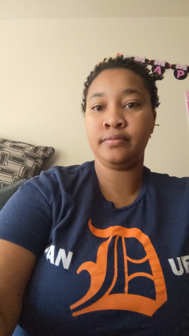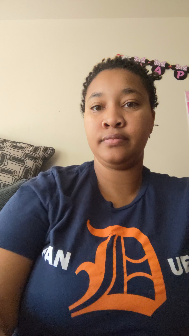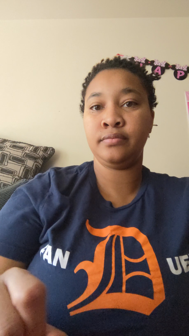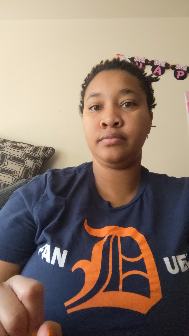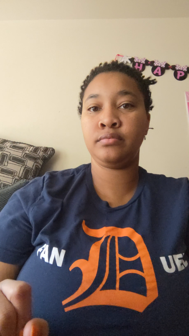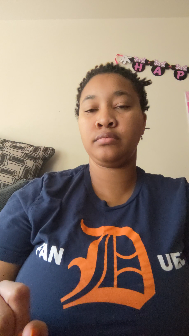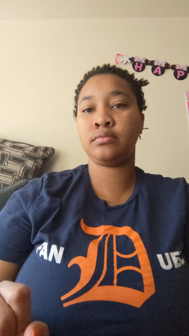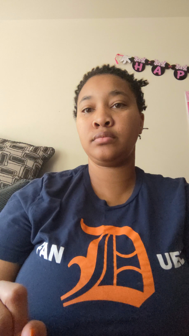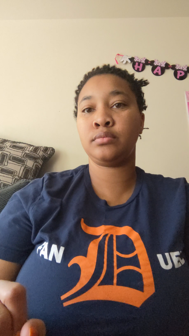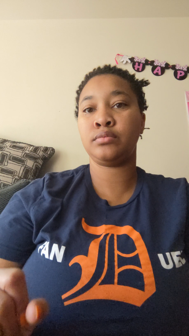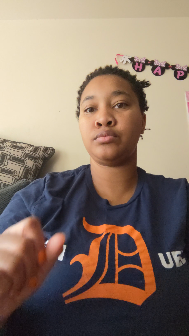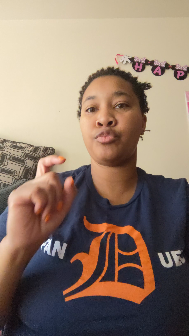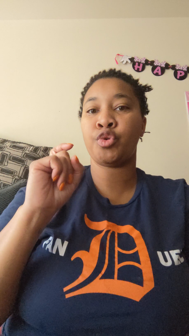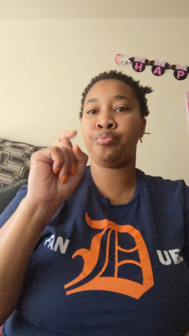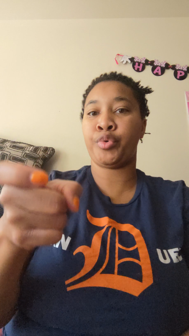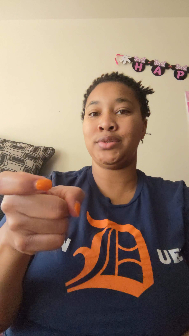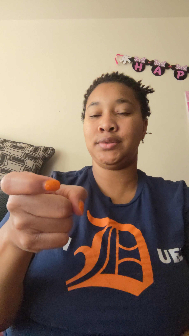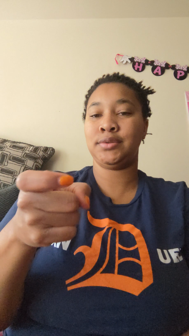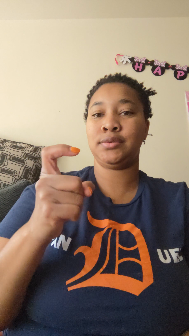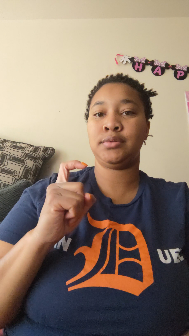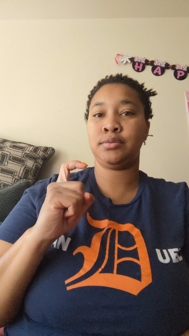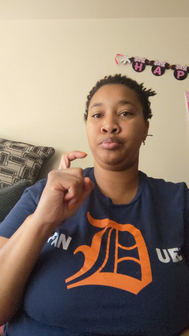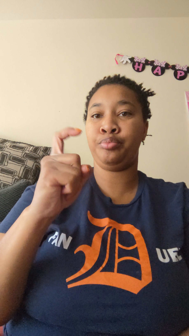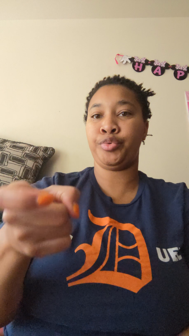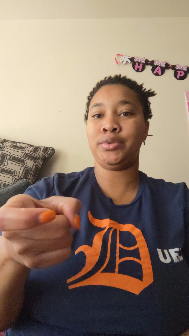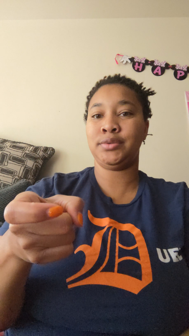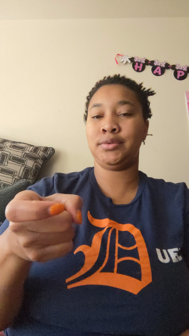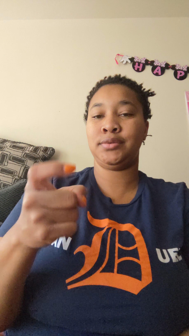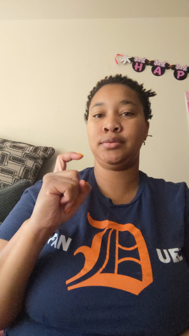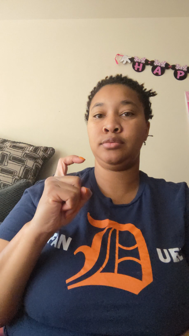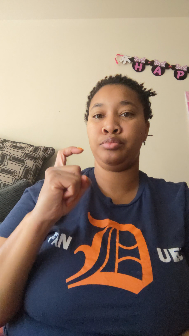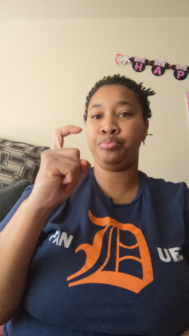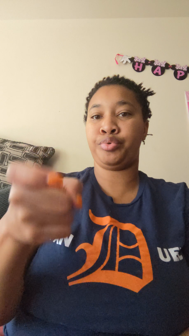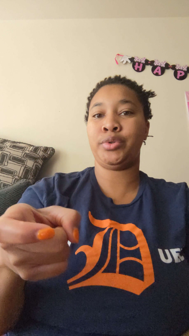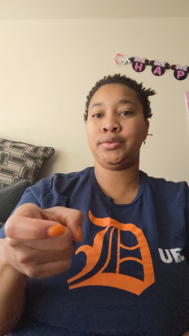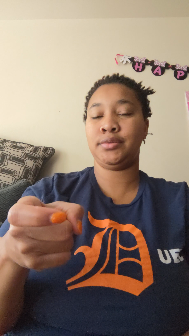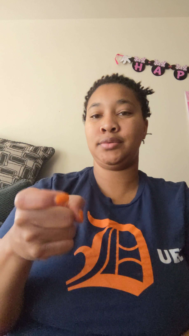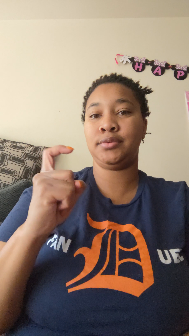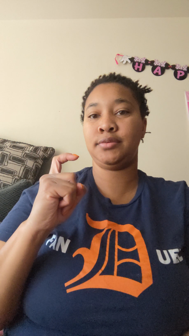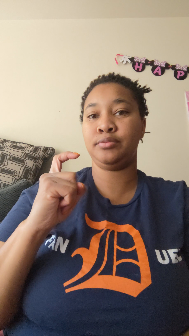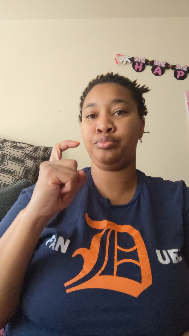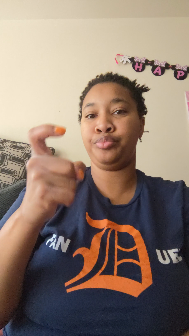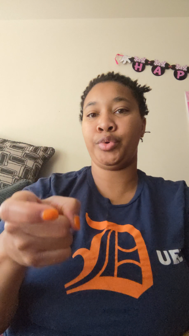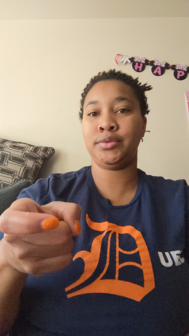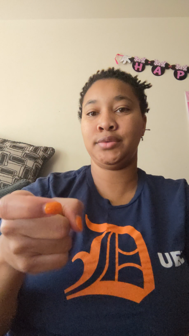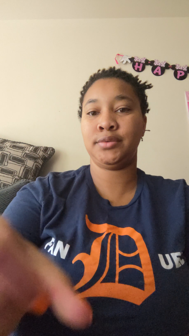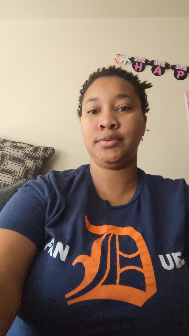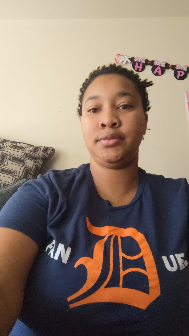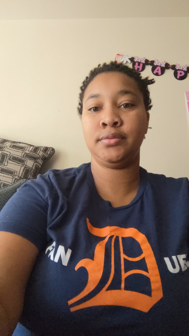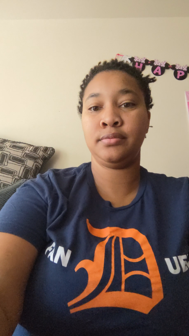present